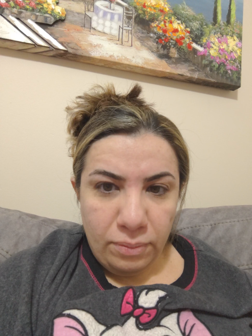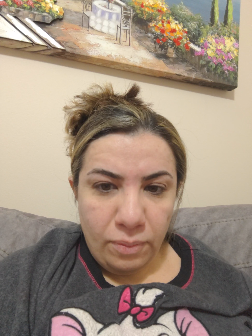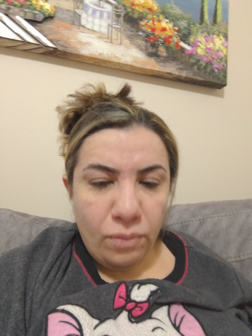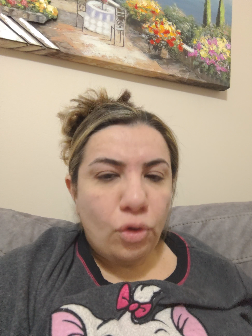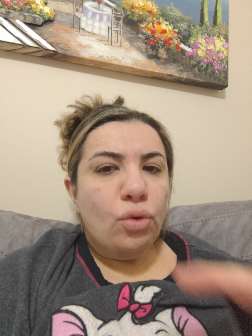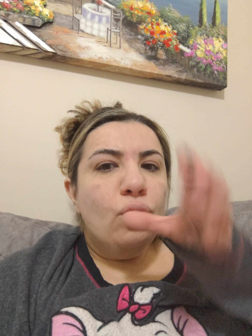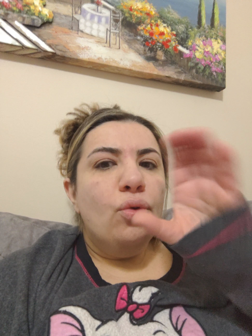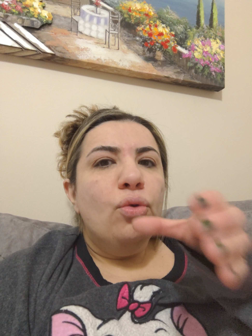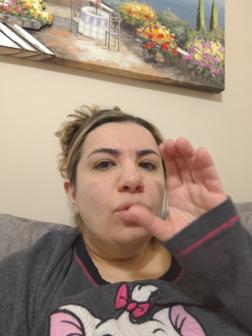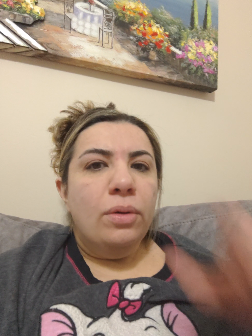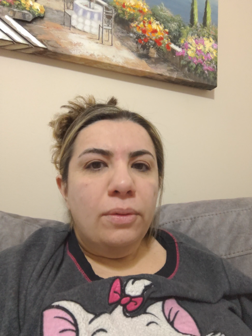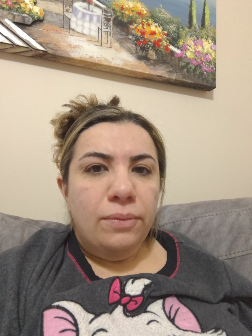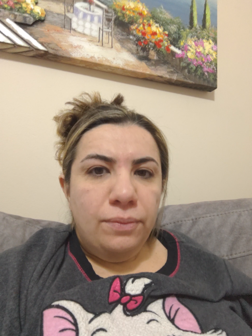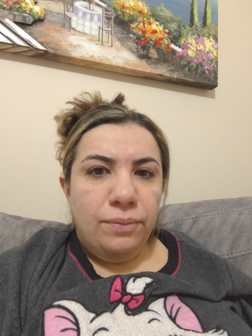drink